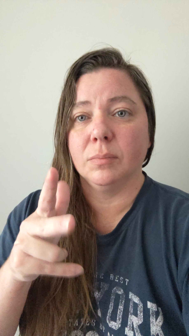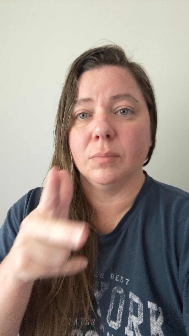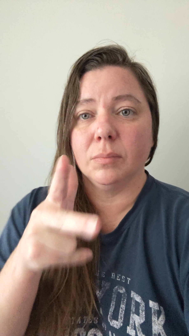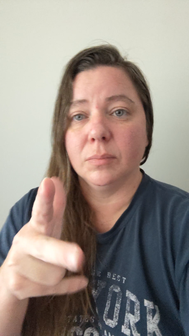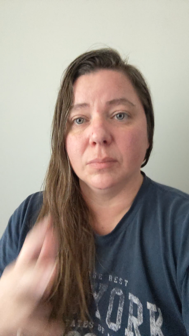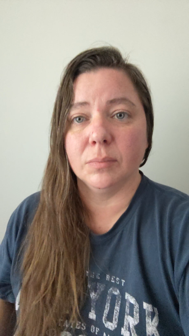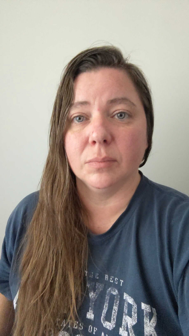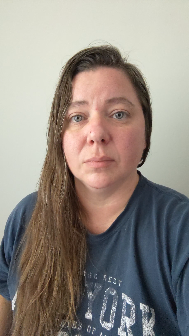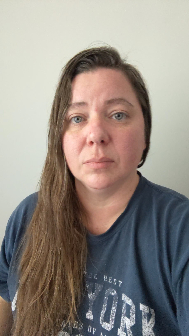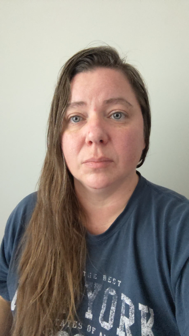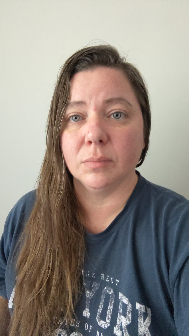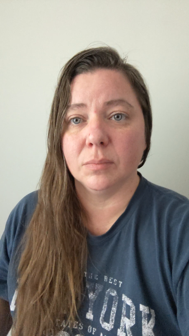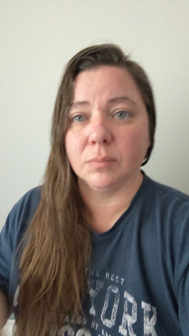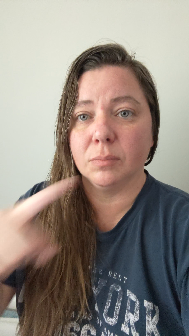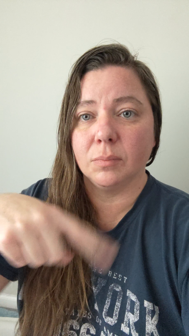around